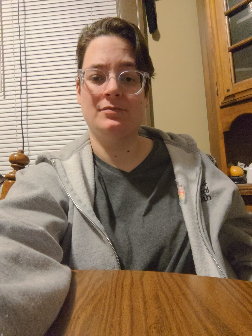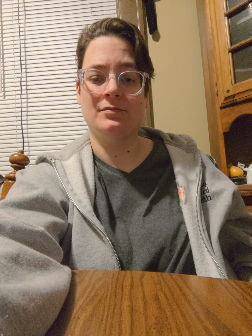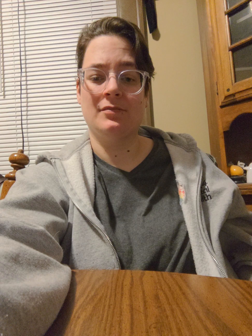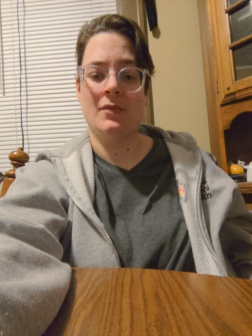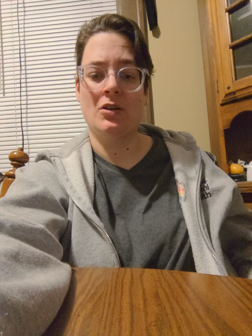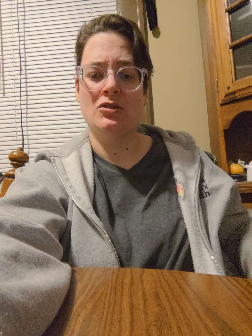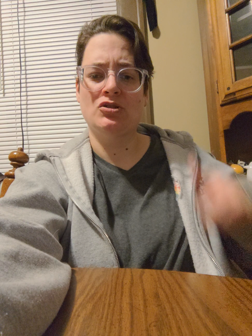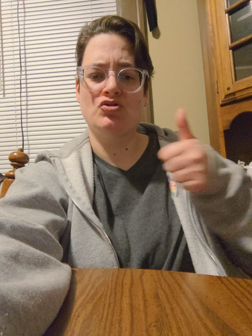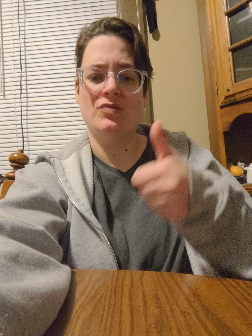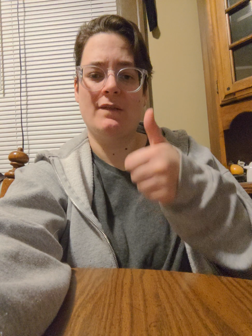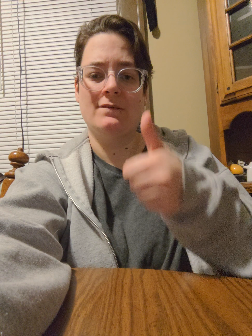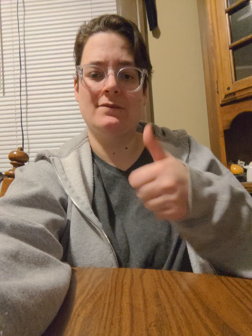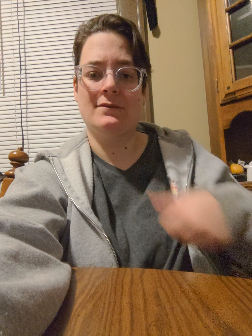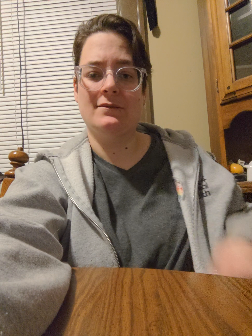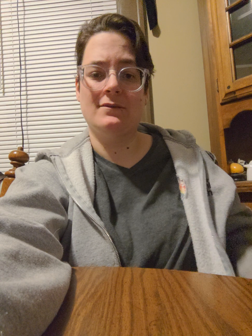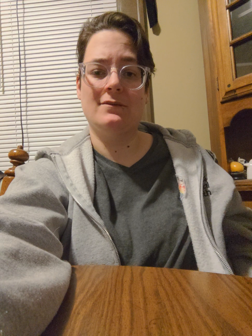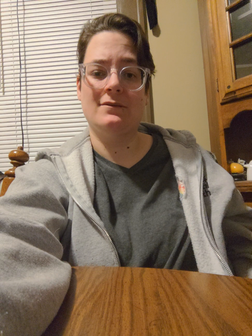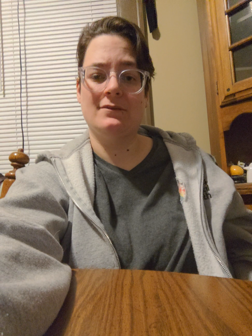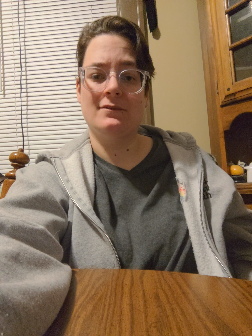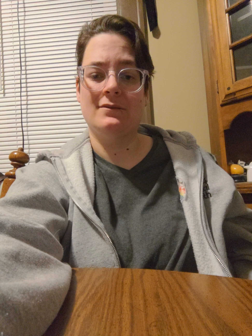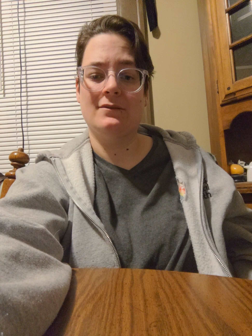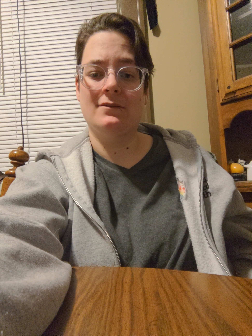yourself